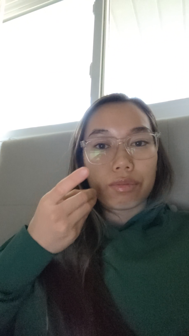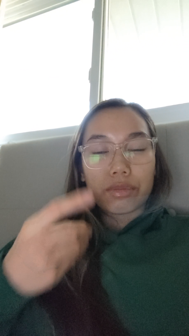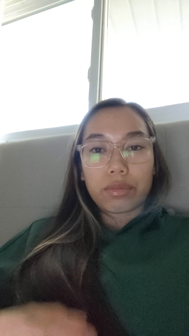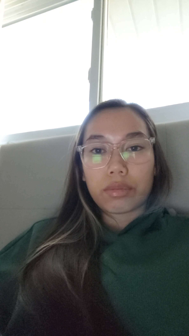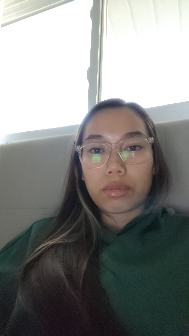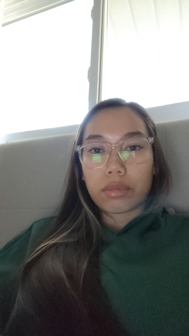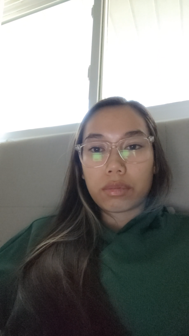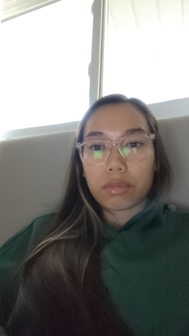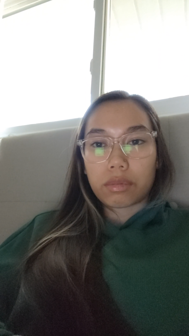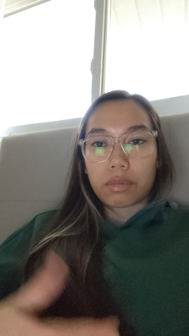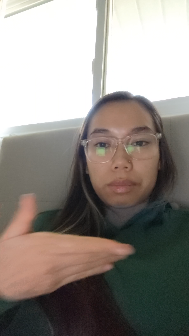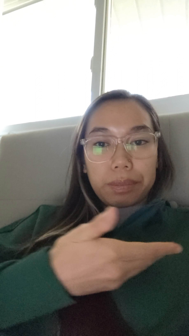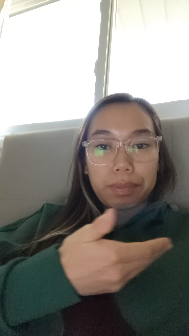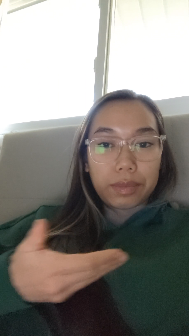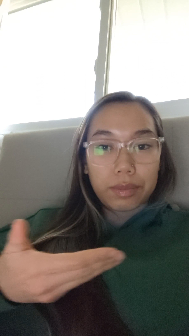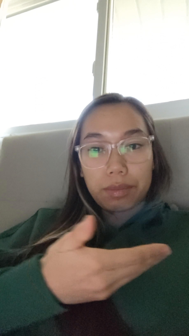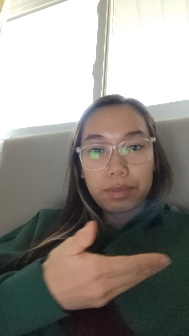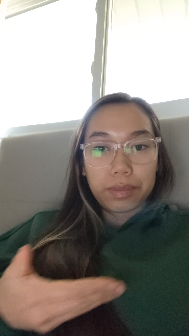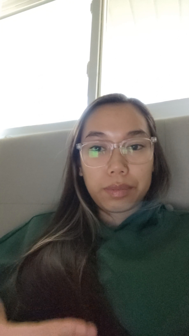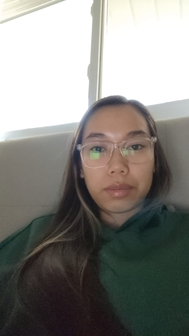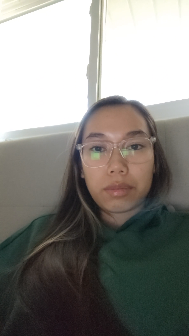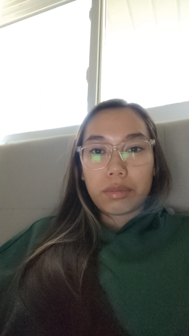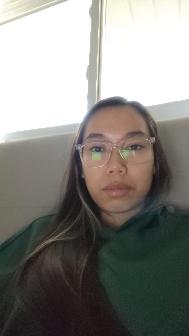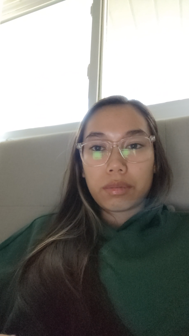baby